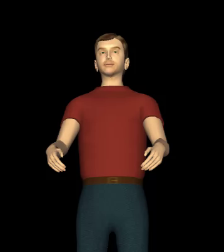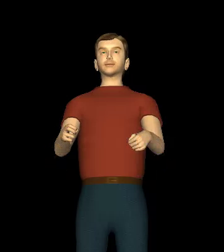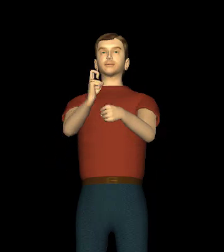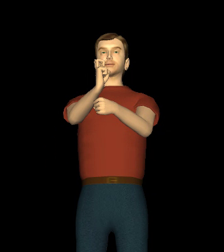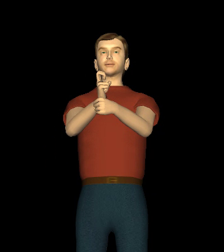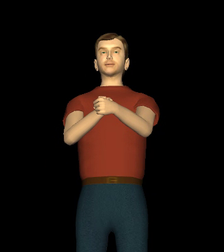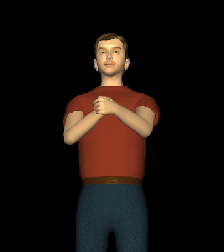صعب